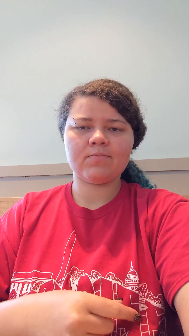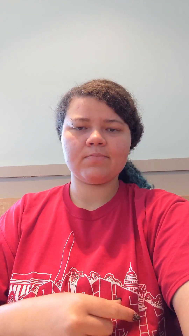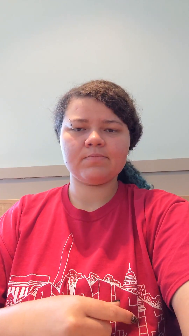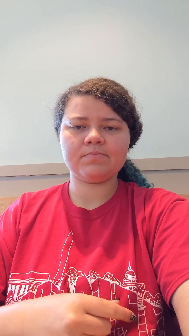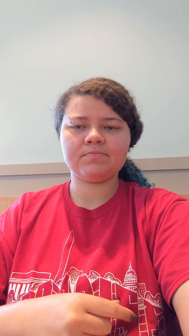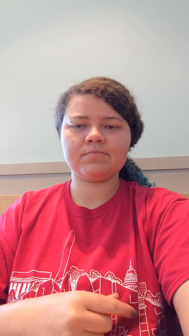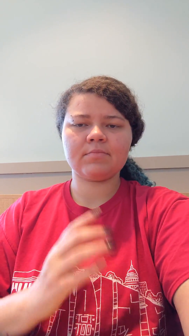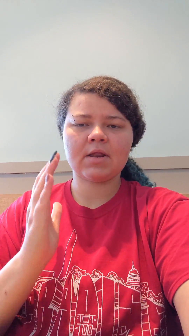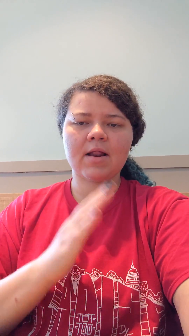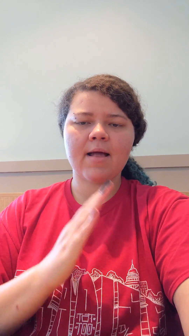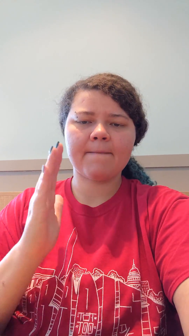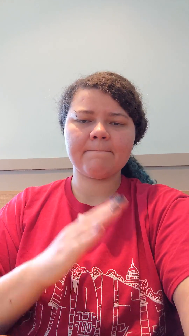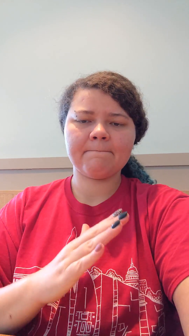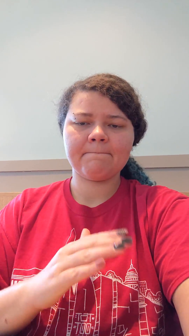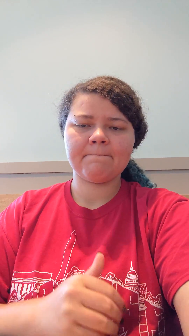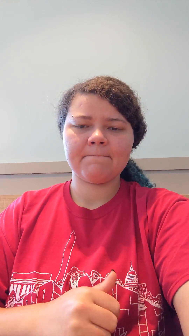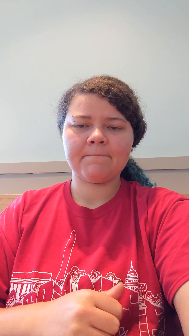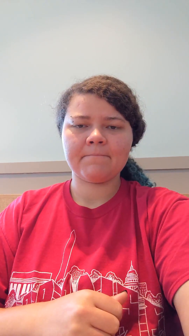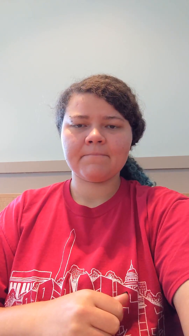clap